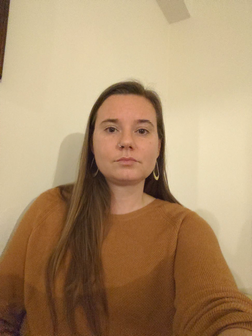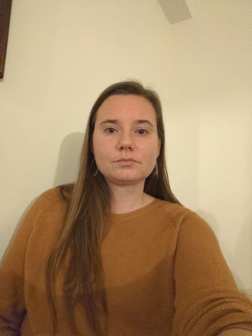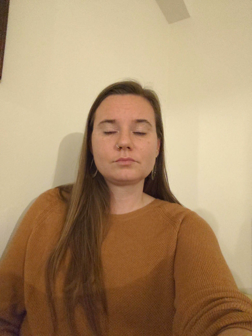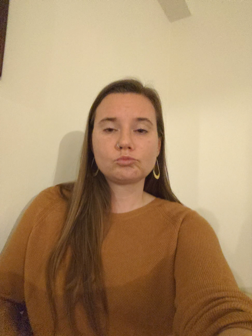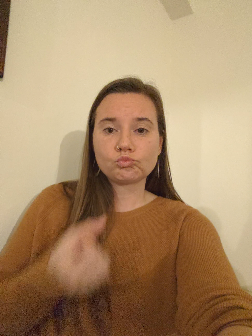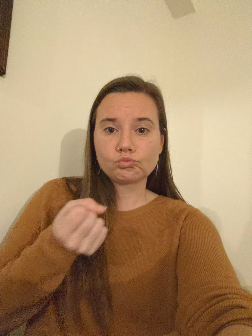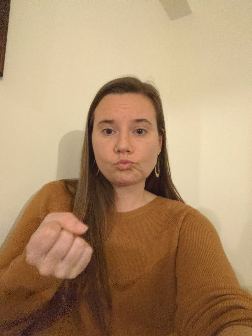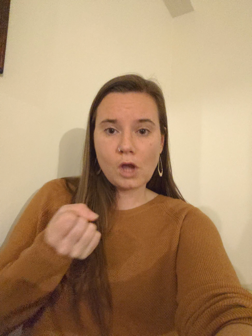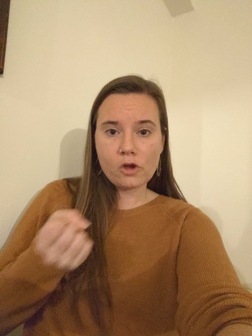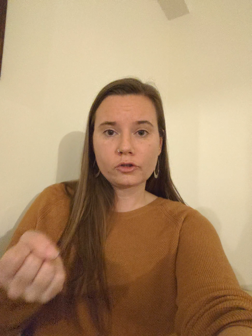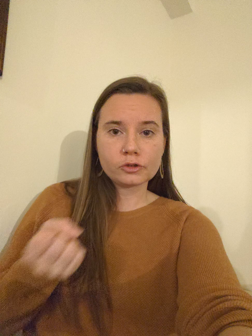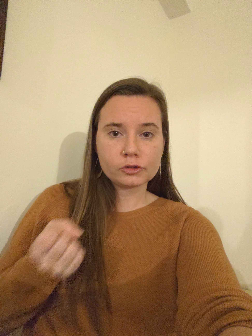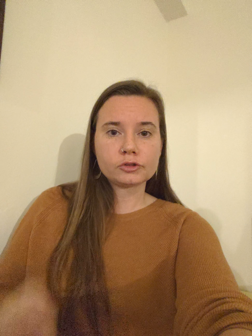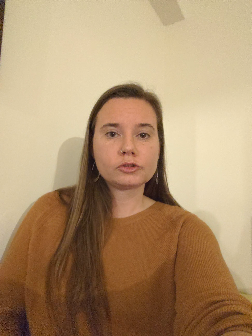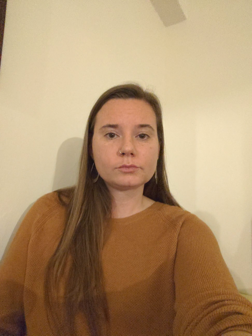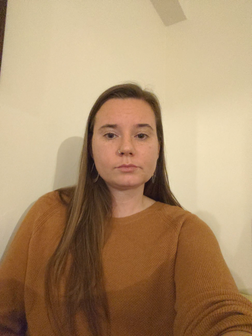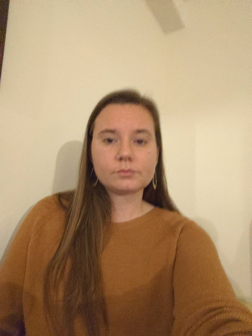drawer